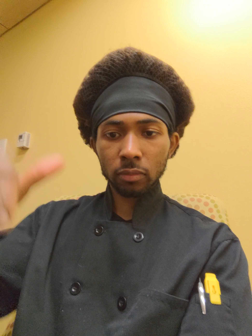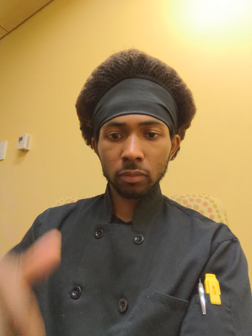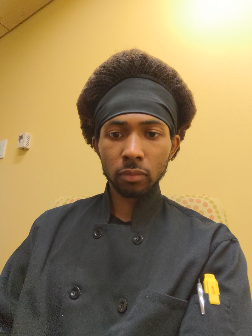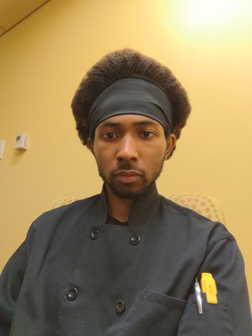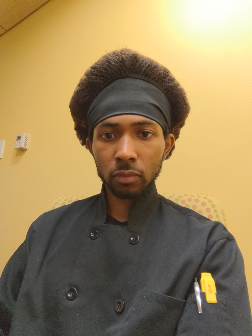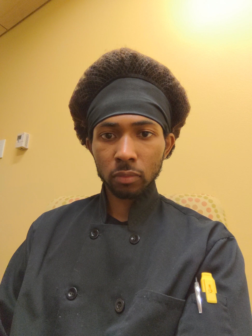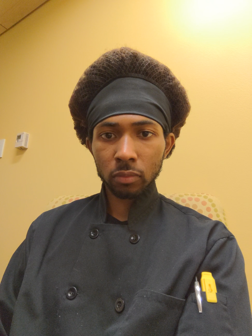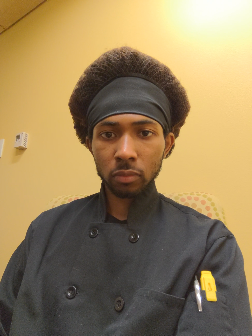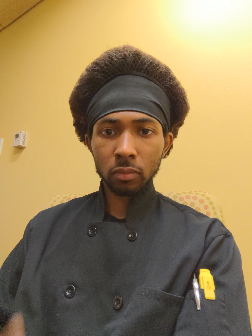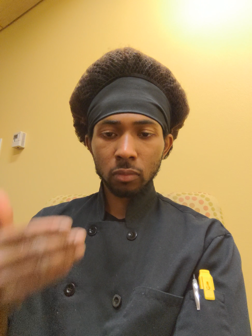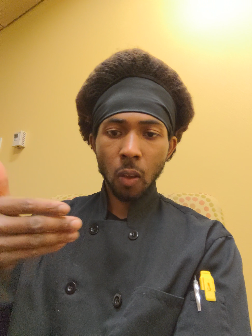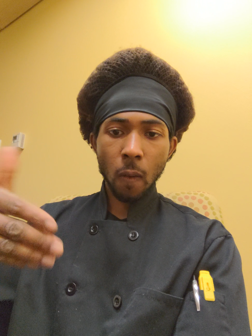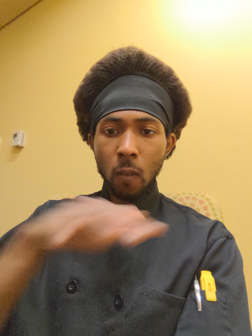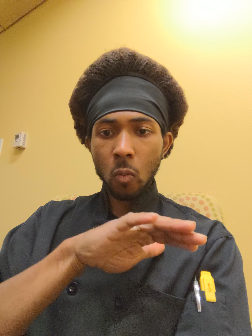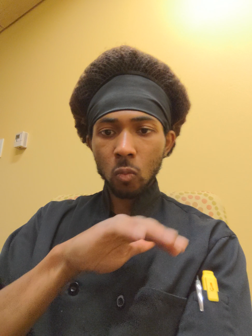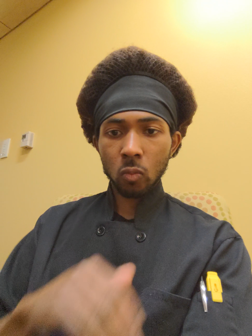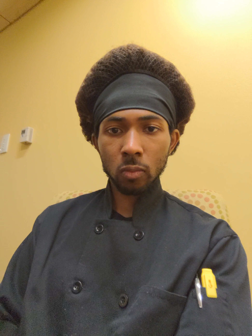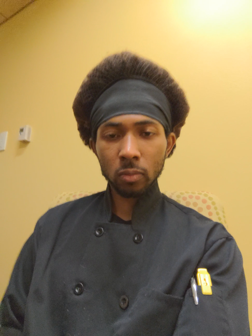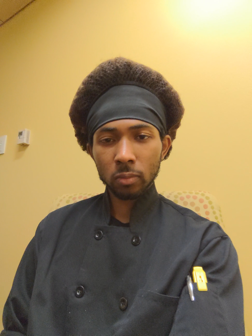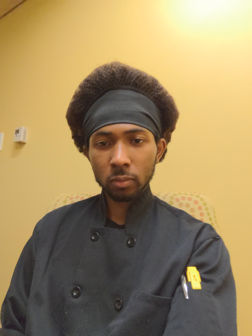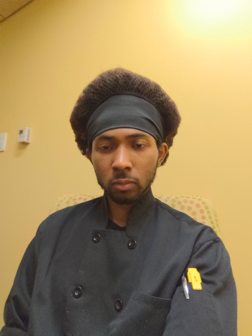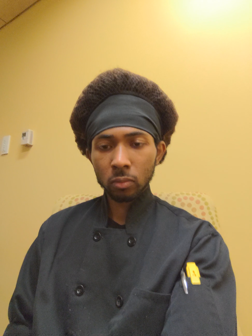cover